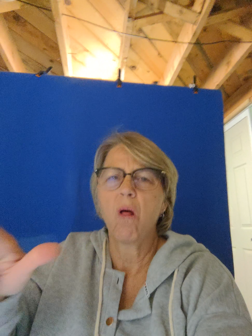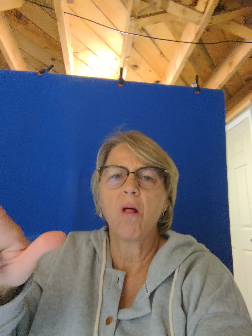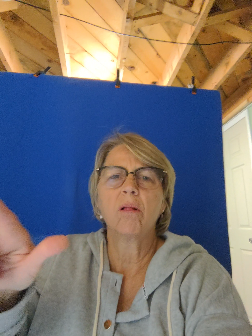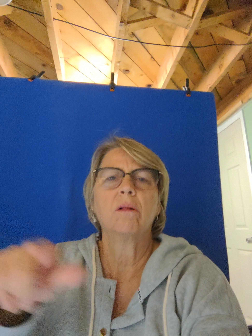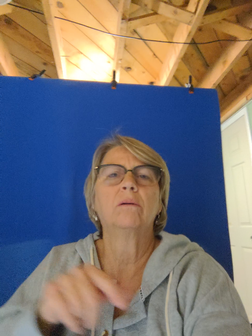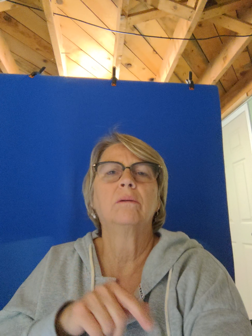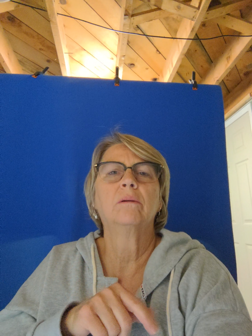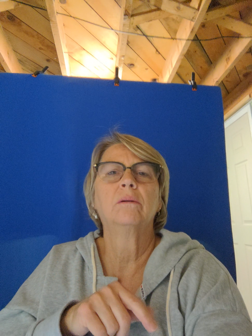all